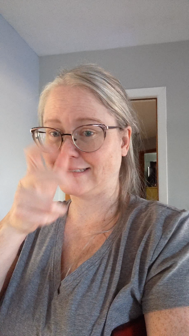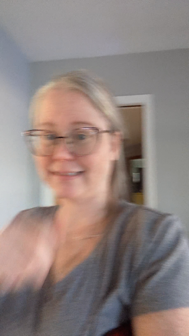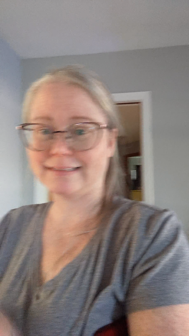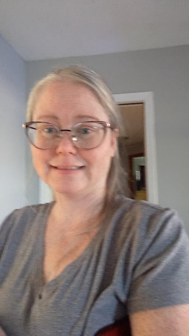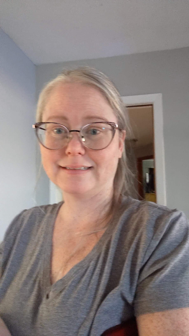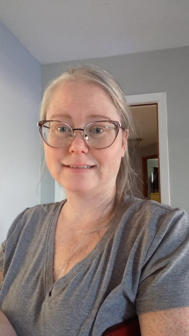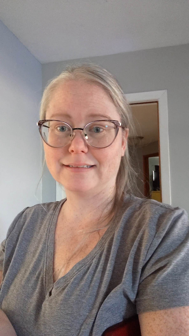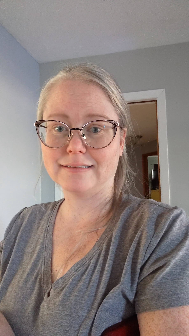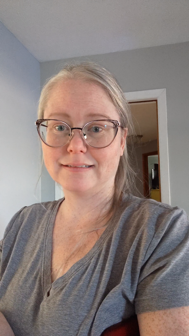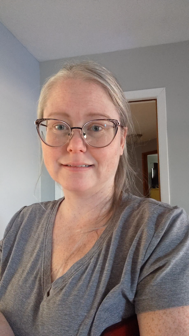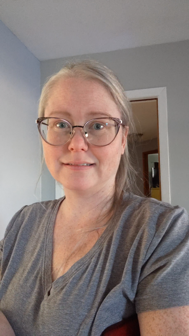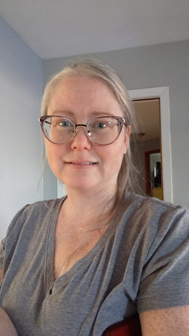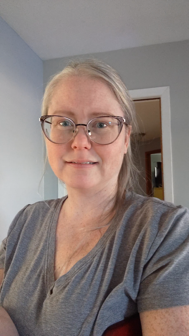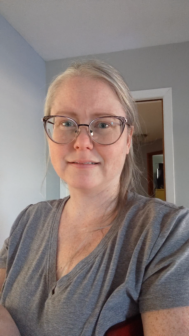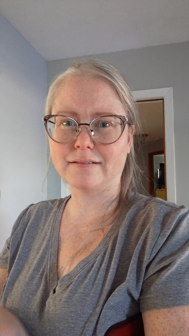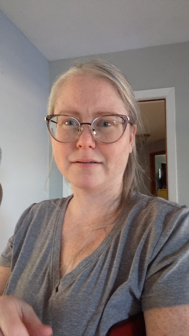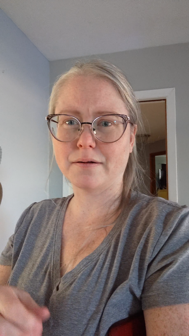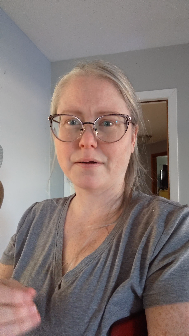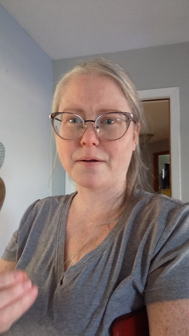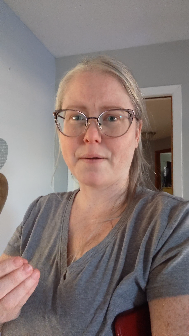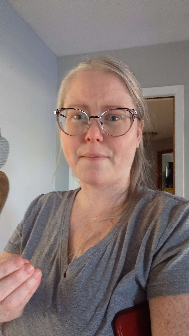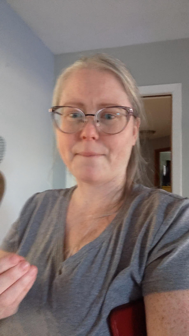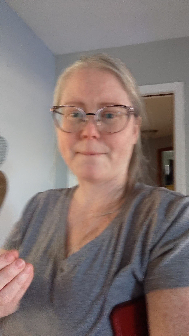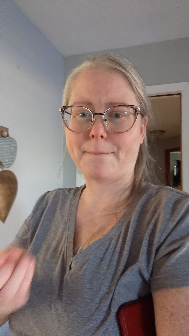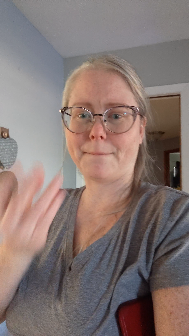plants